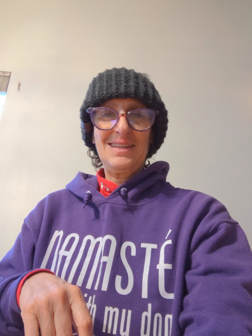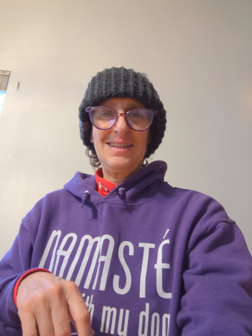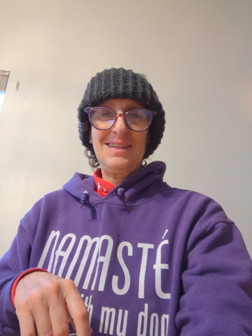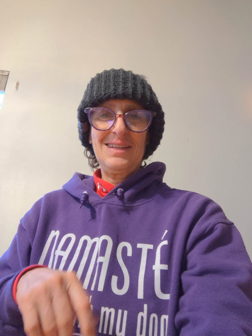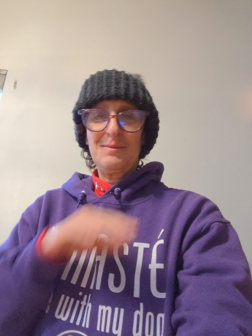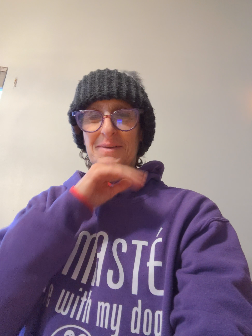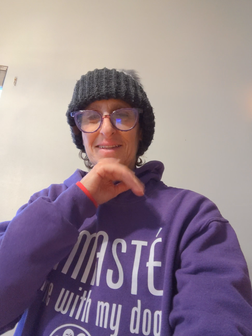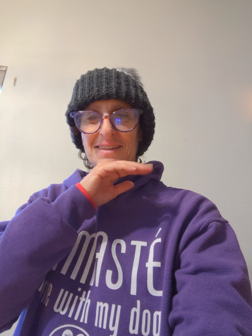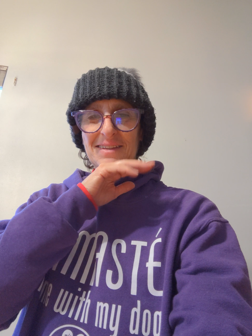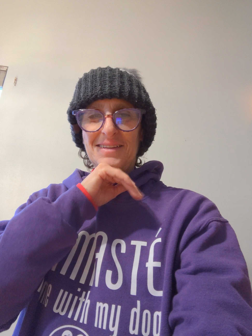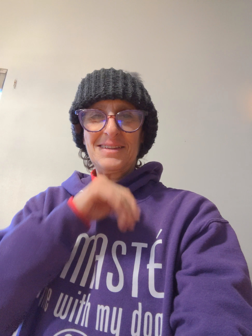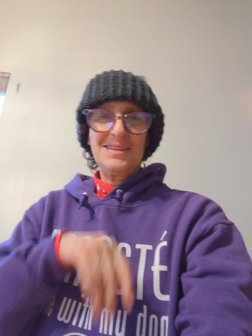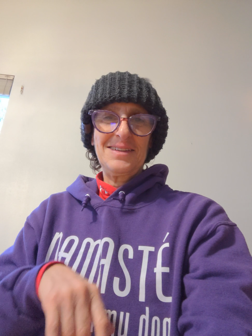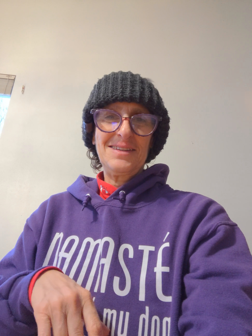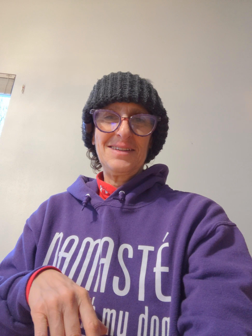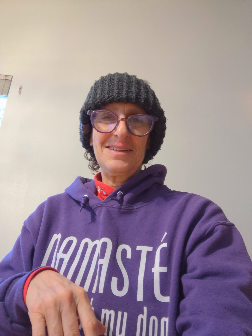pig